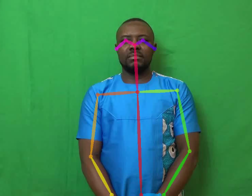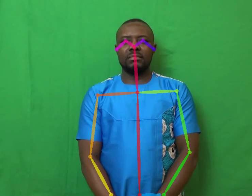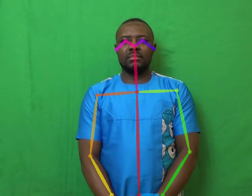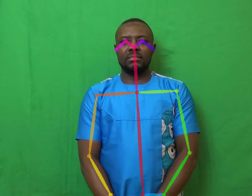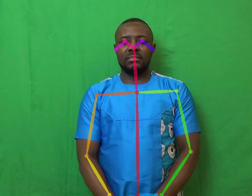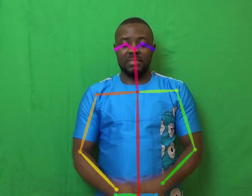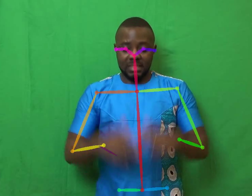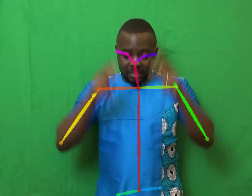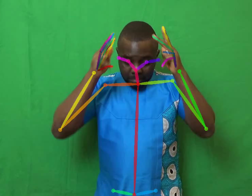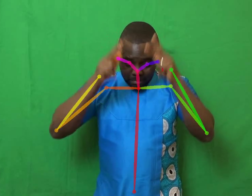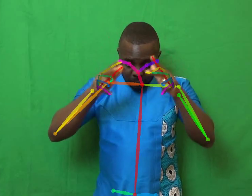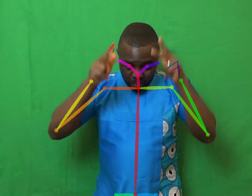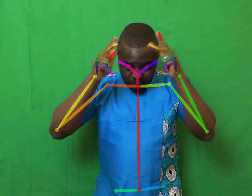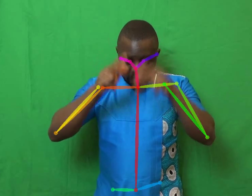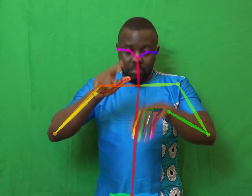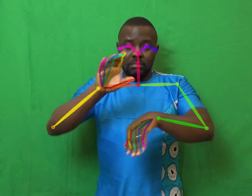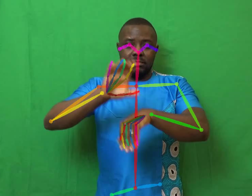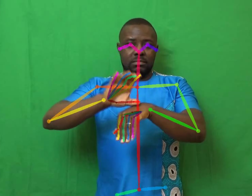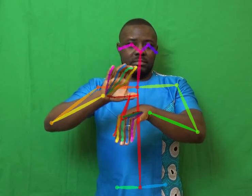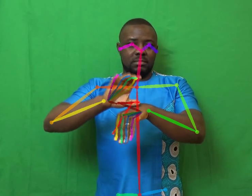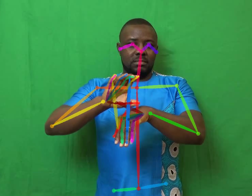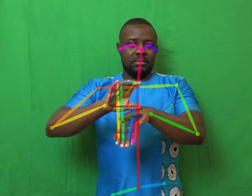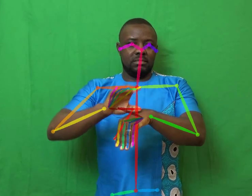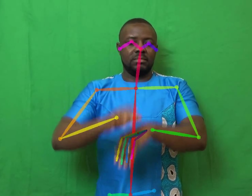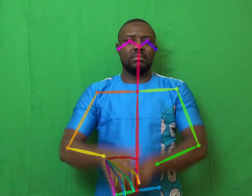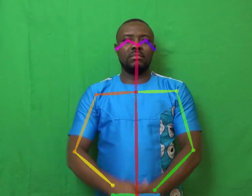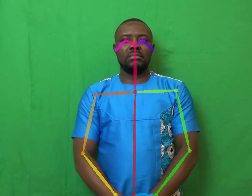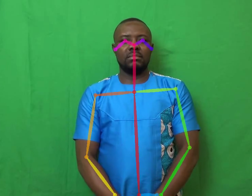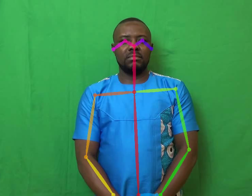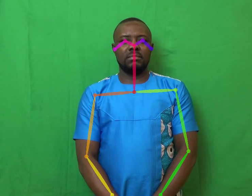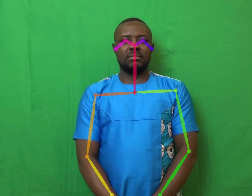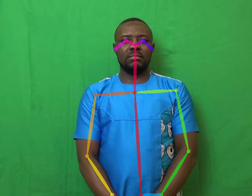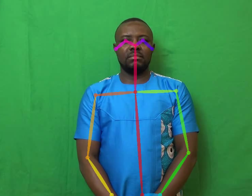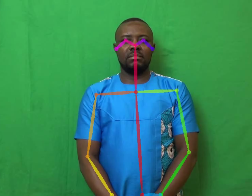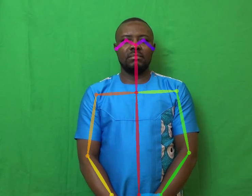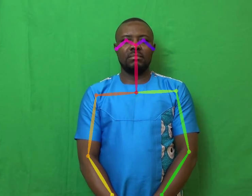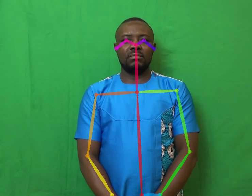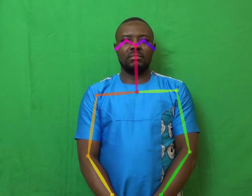mosque